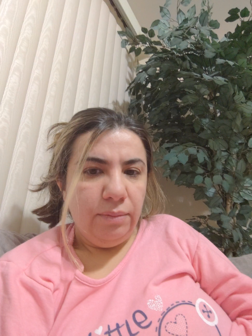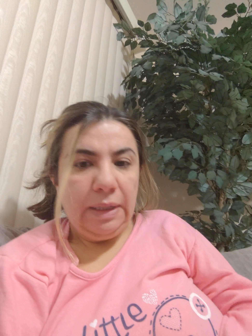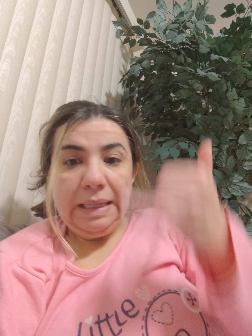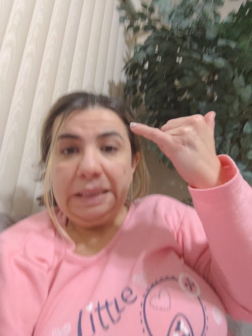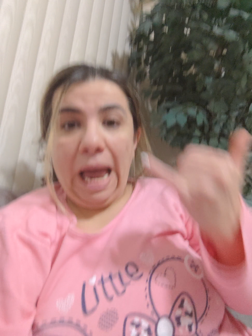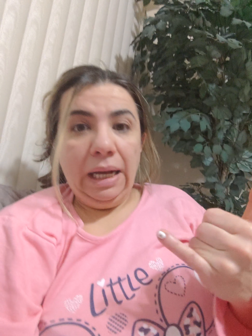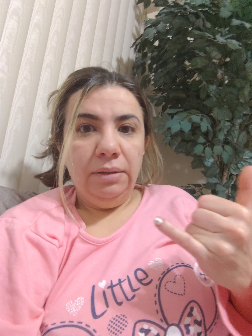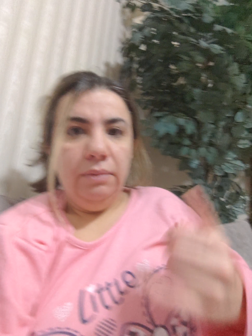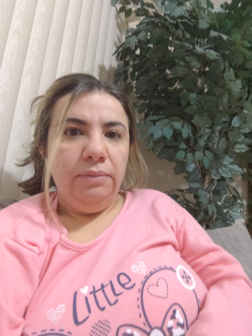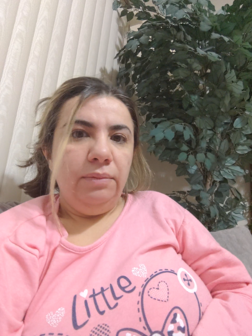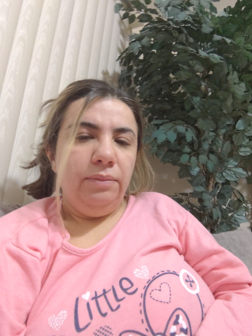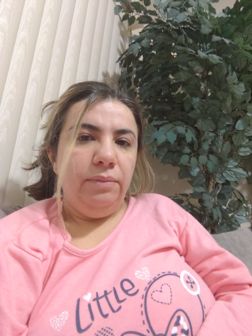now